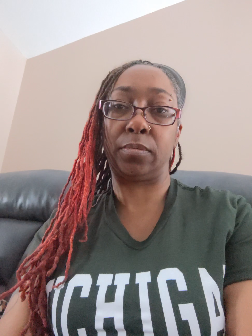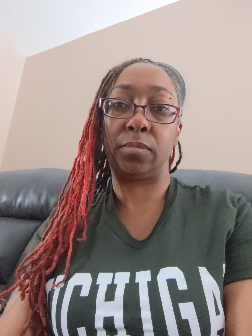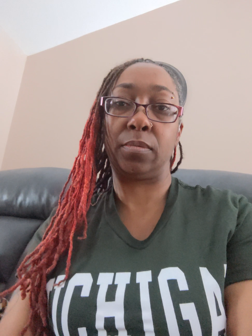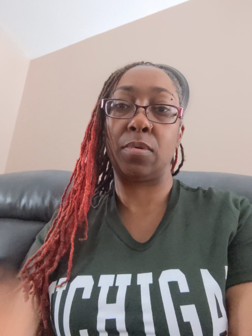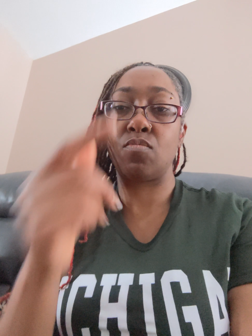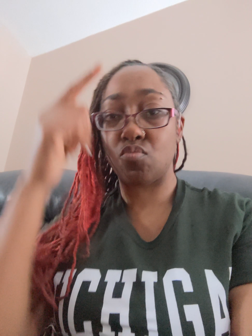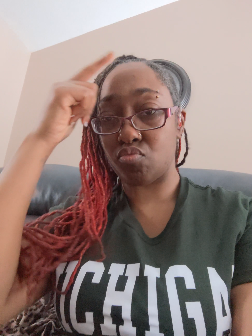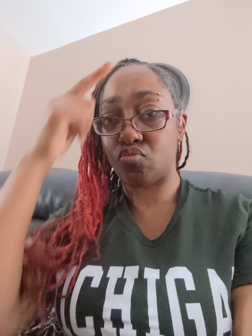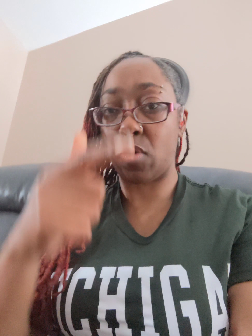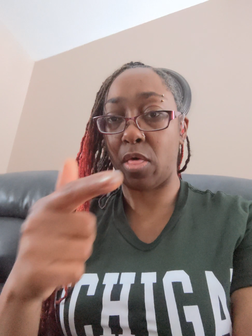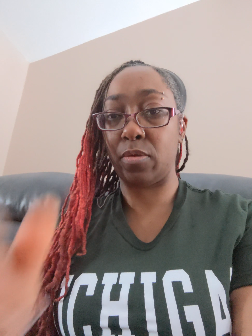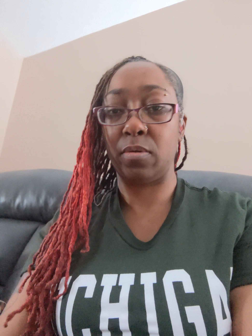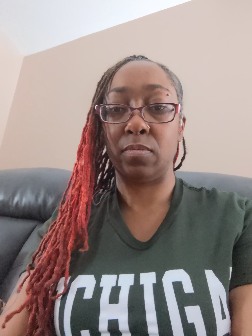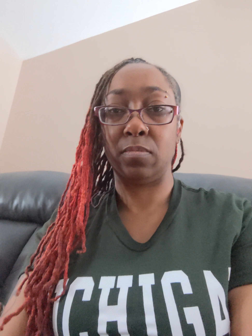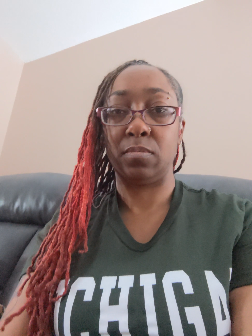brother